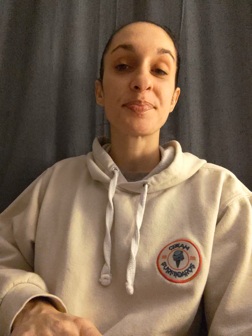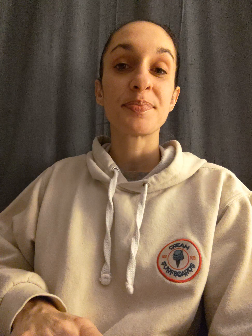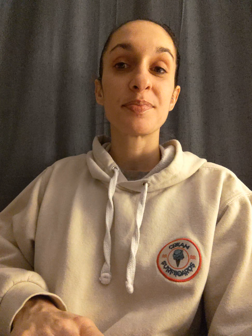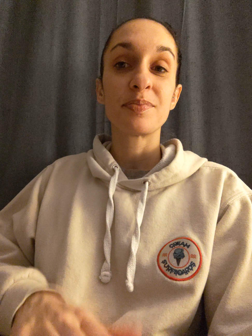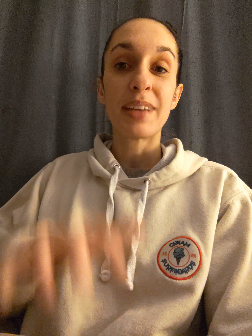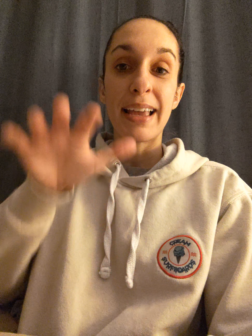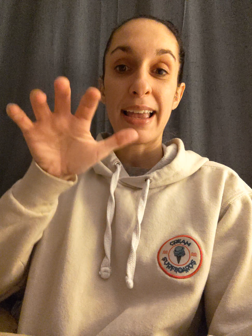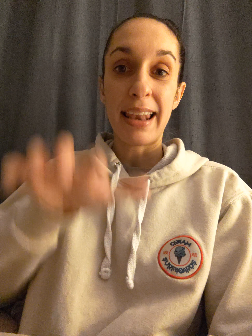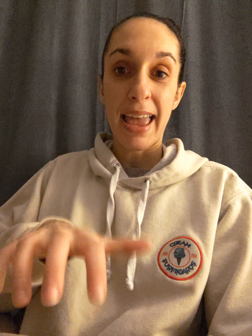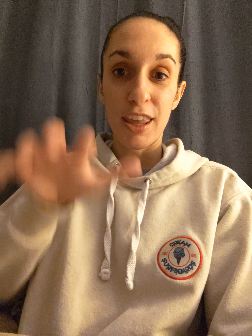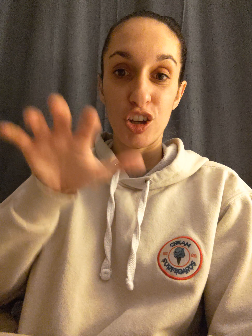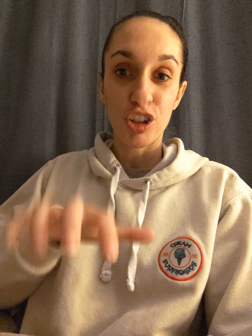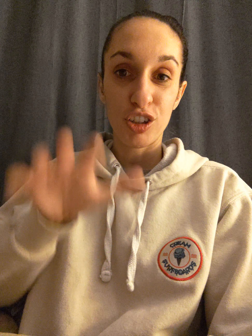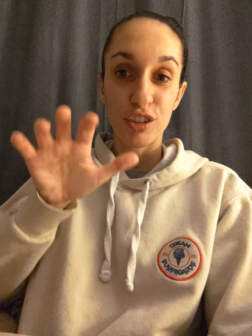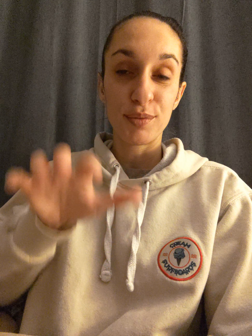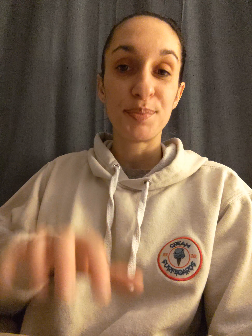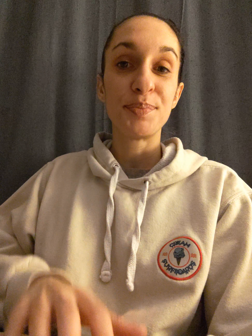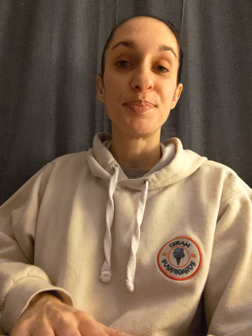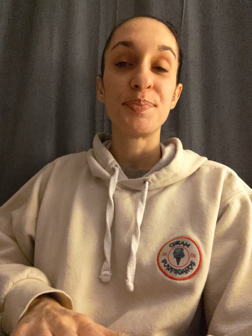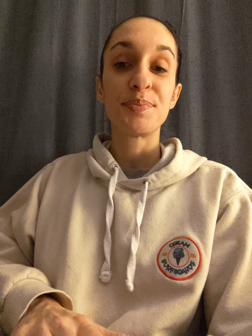alligator